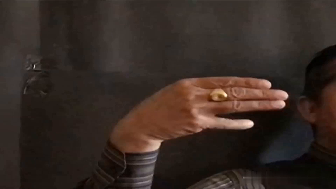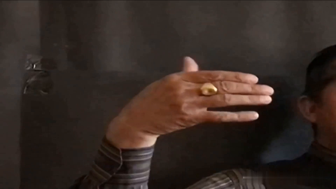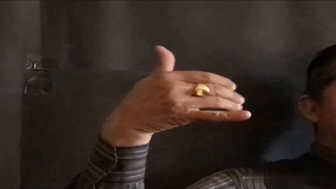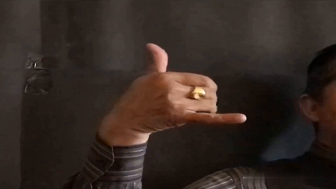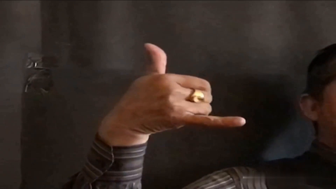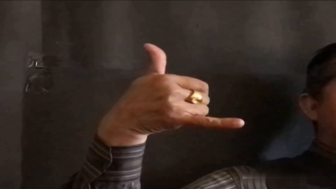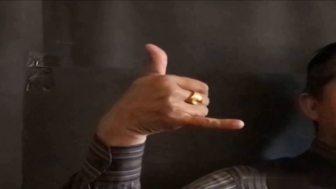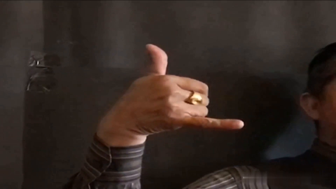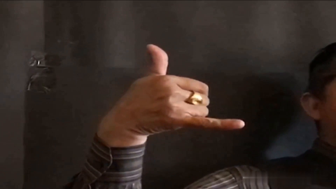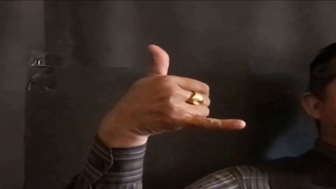ङ